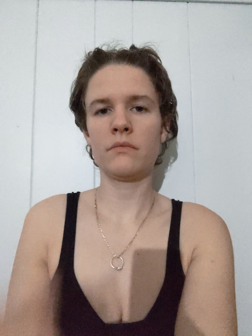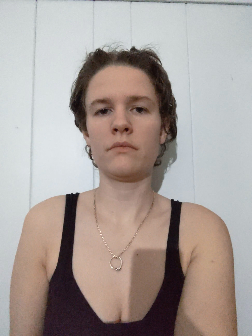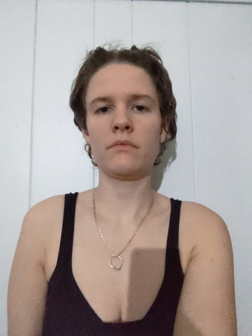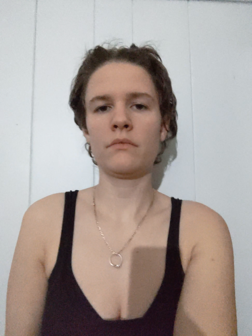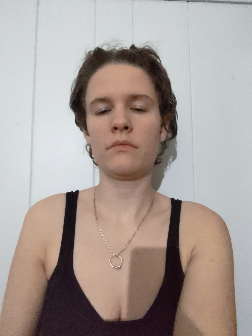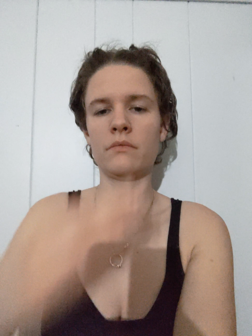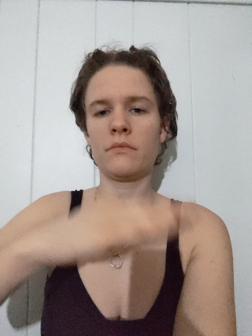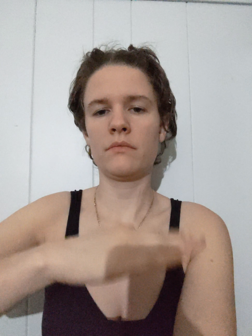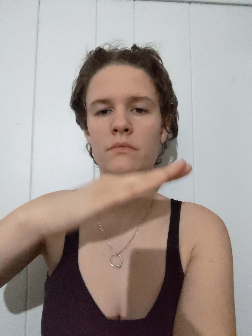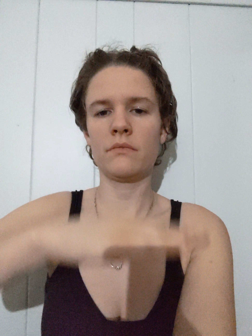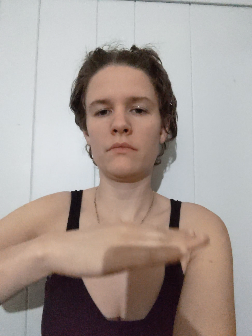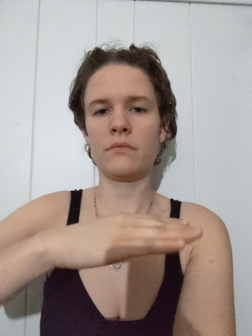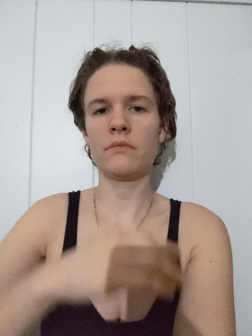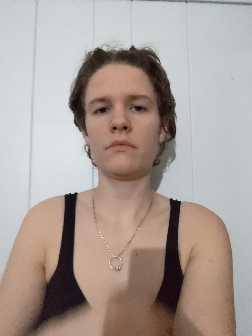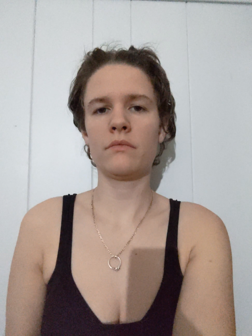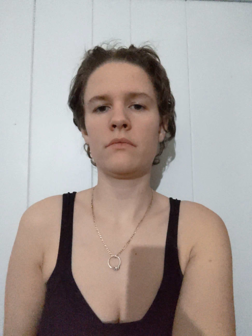table